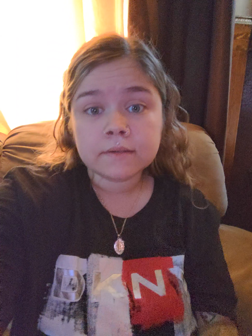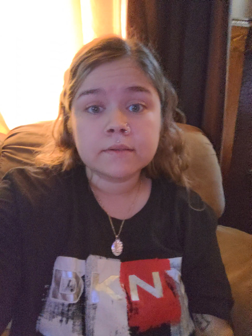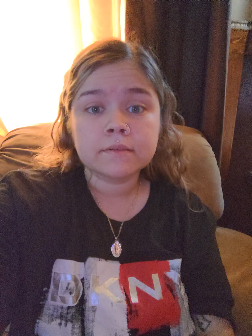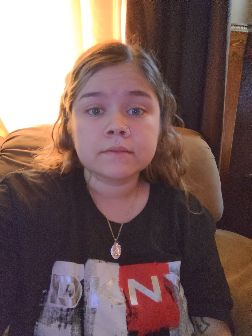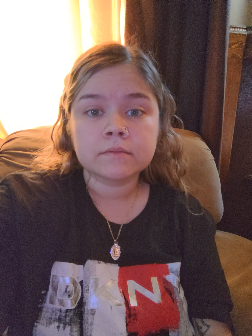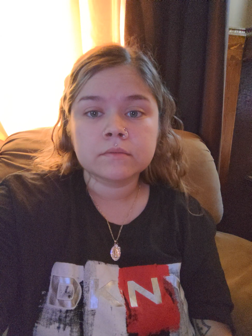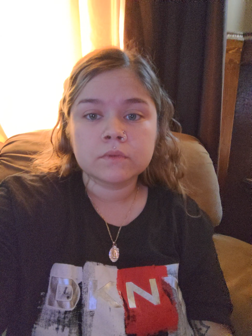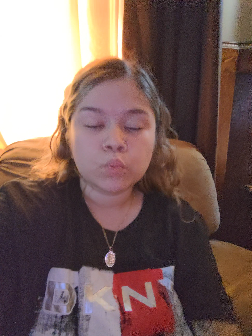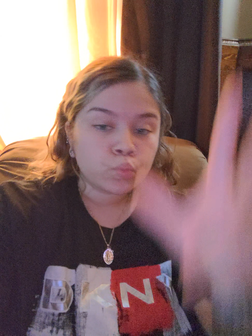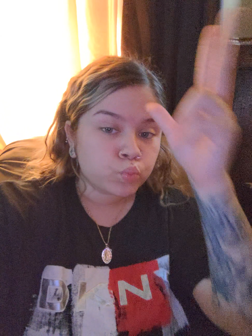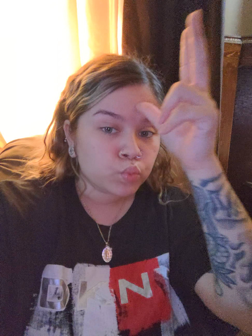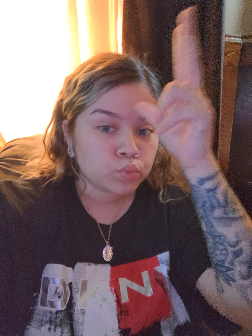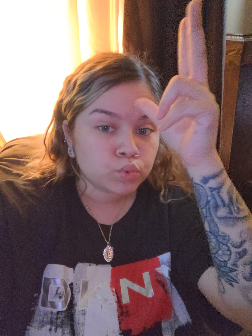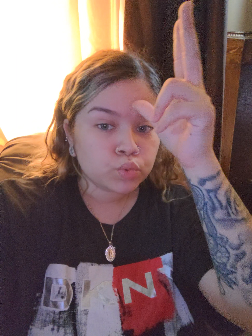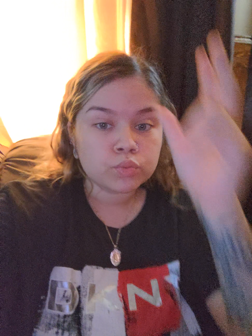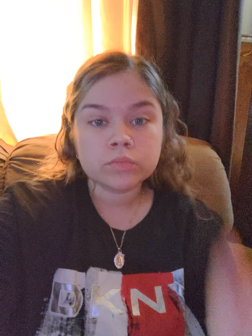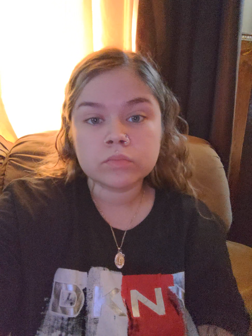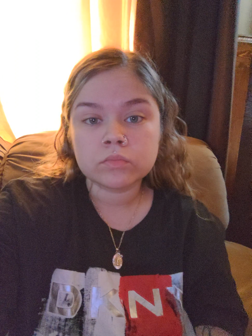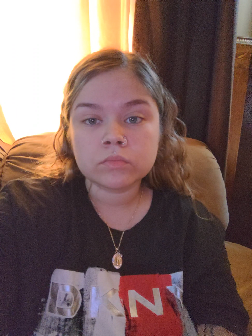rooster